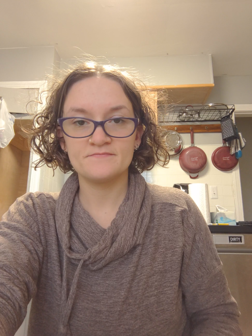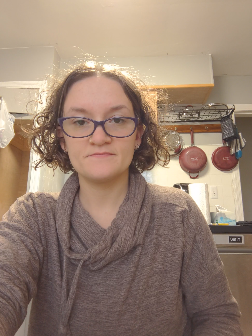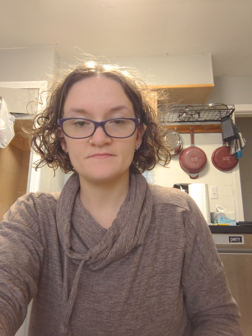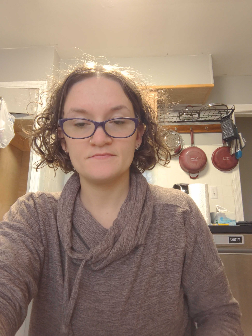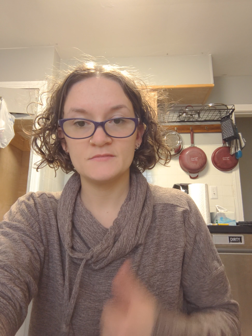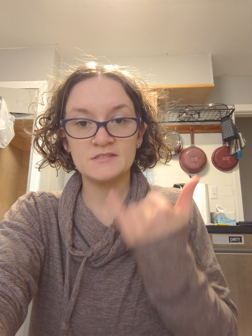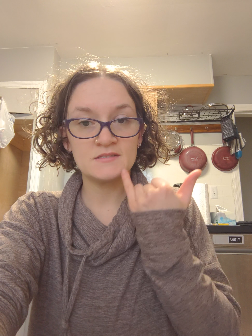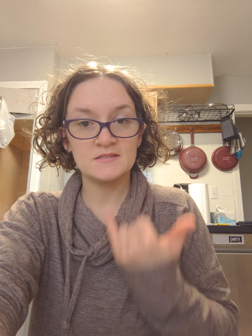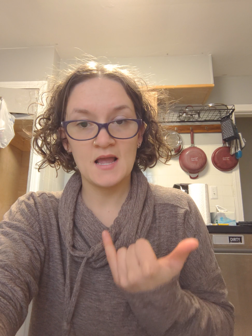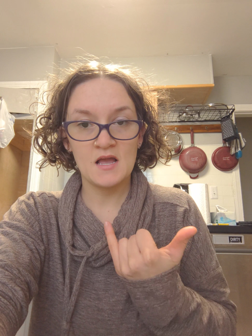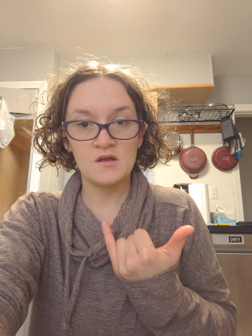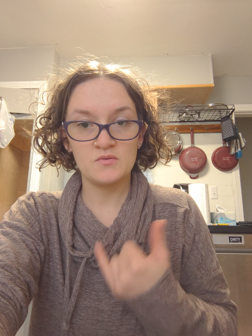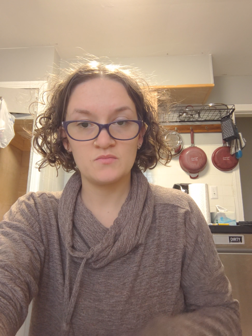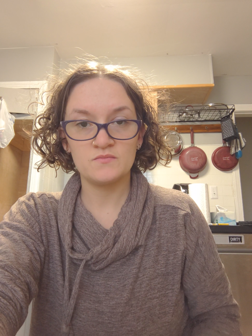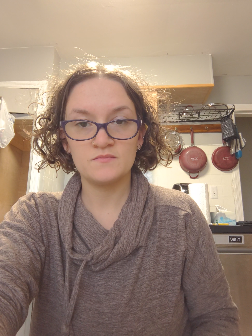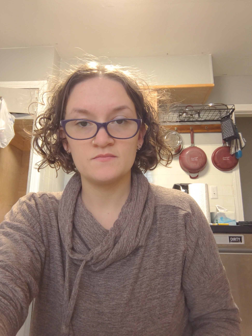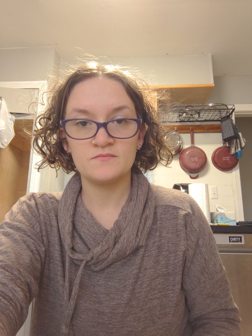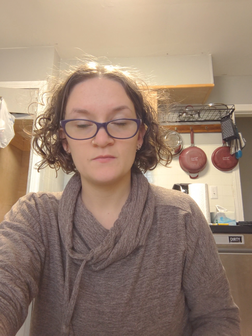now